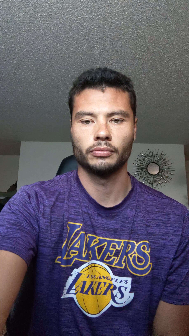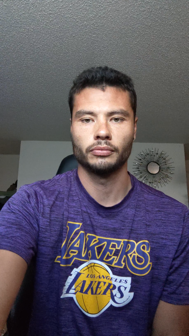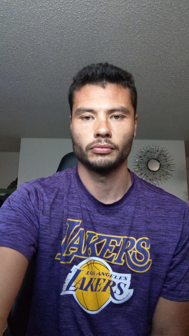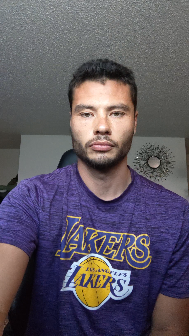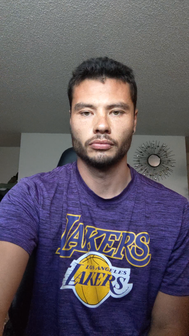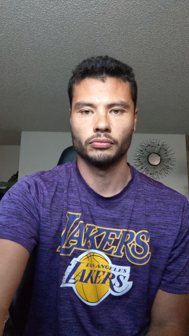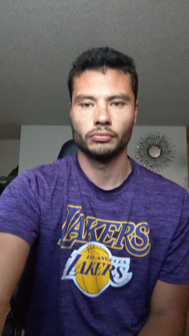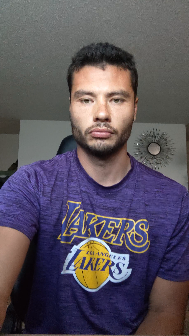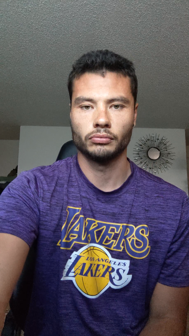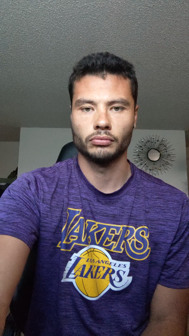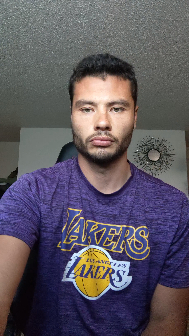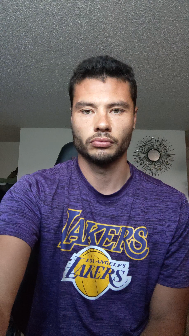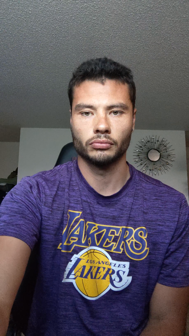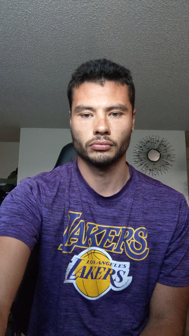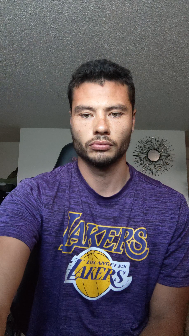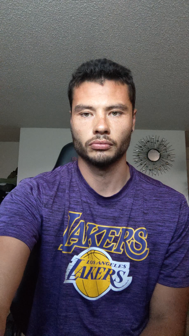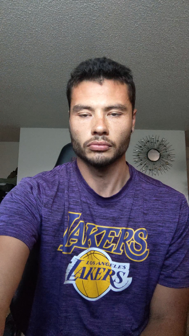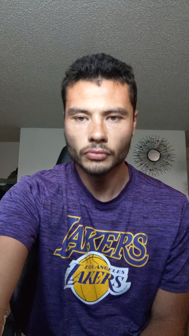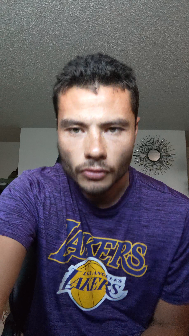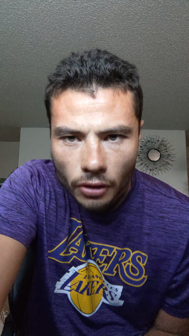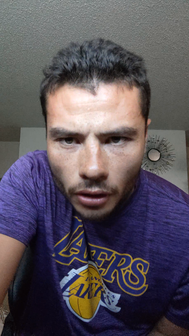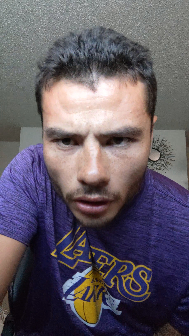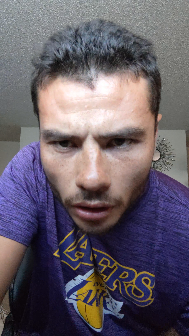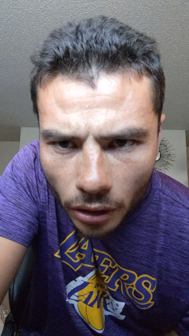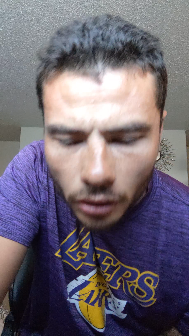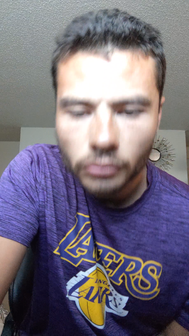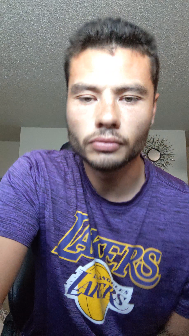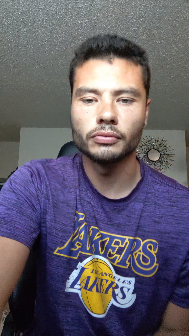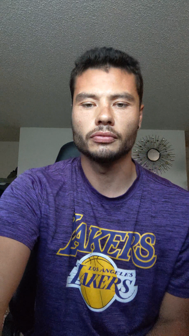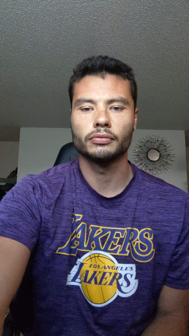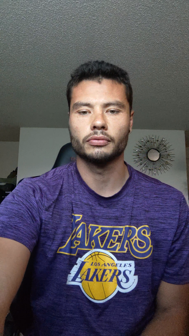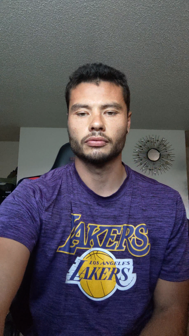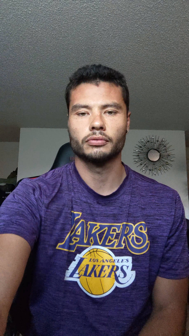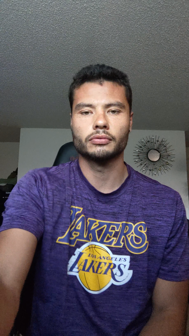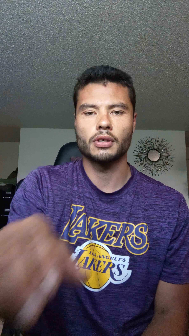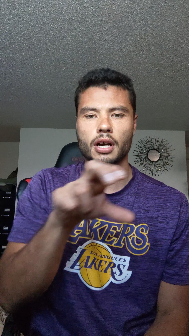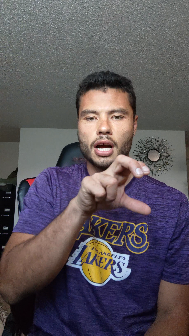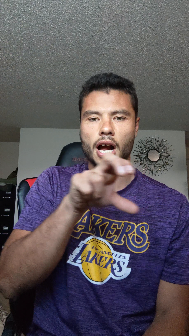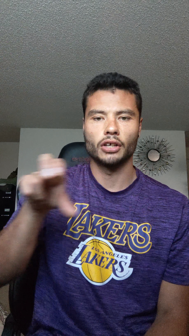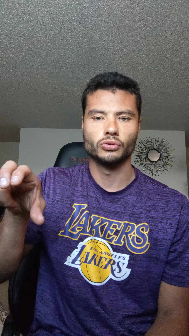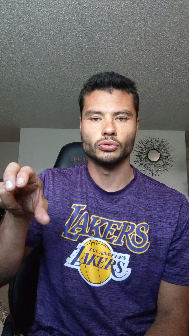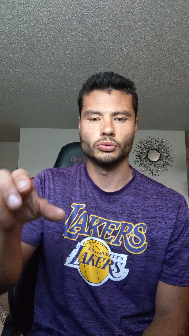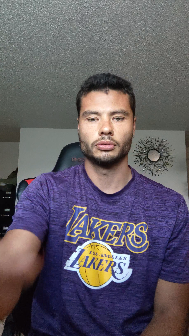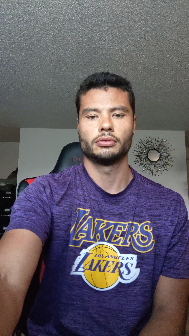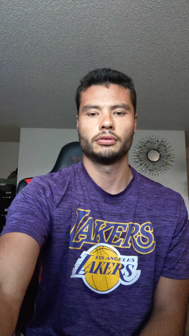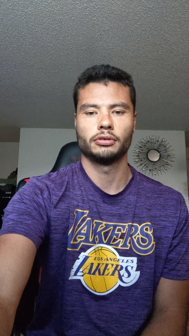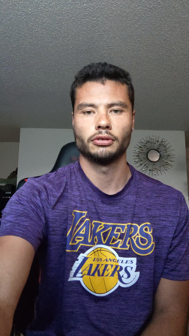couch